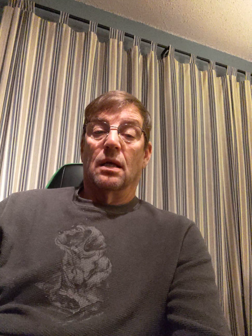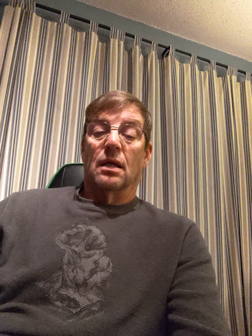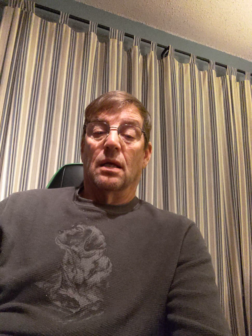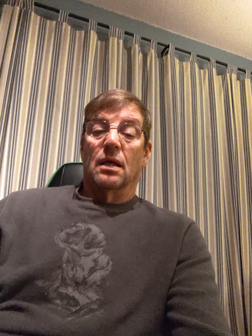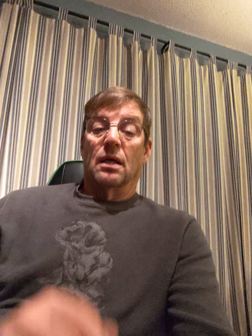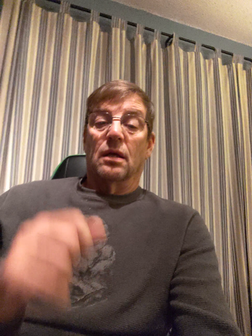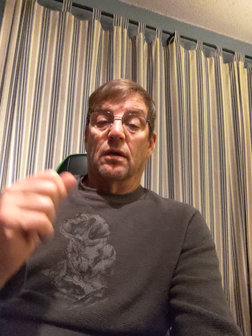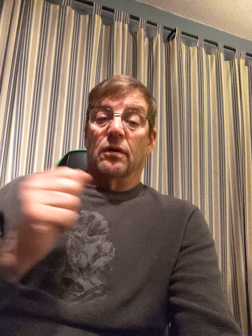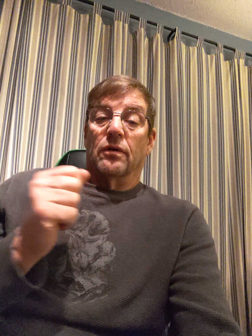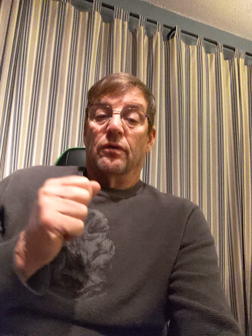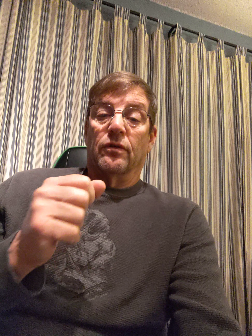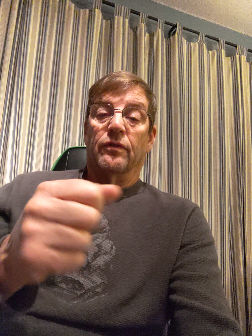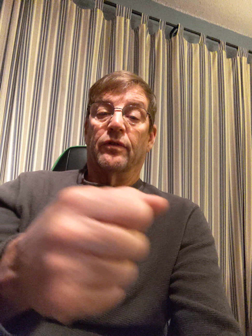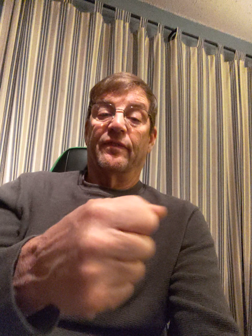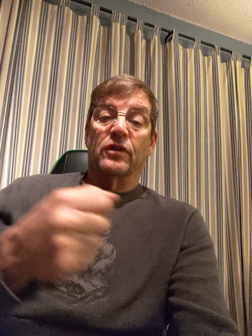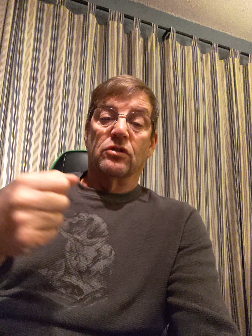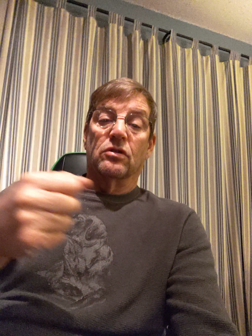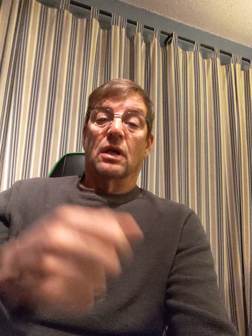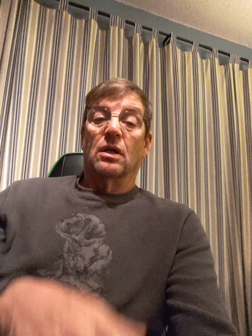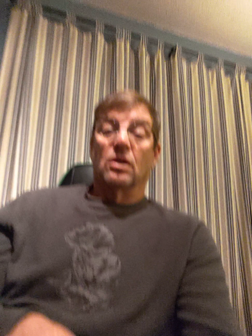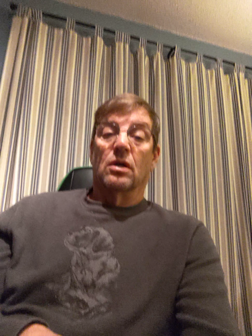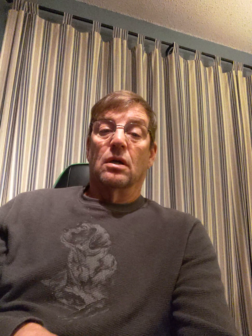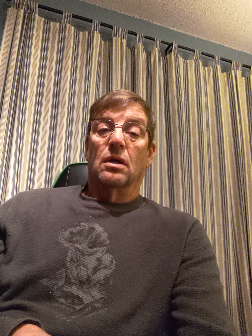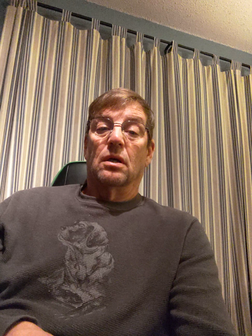refrigerator